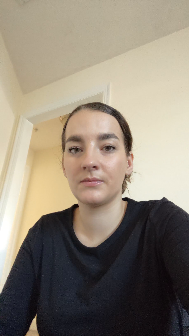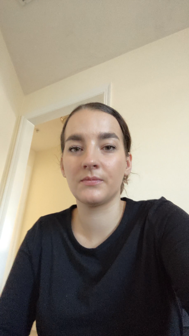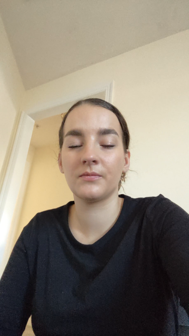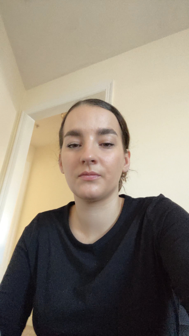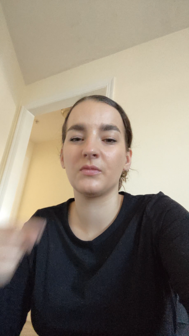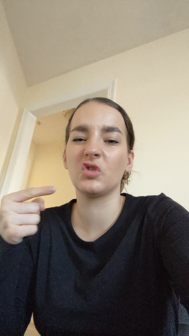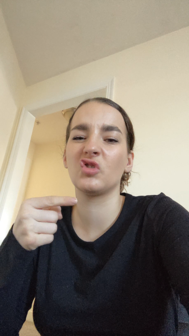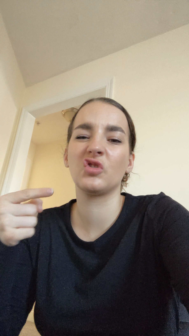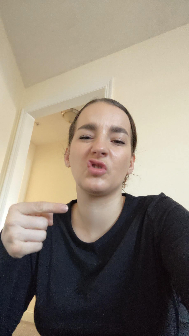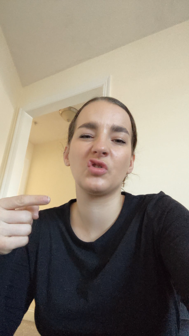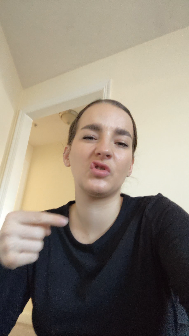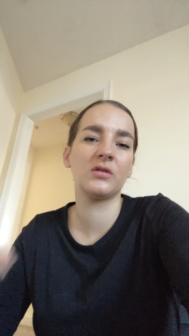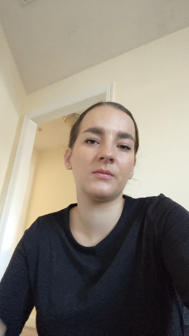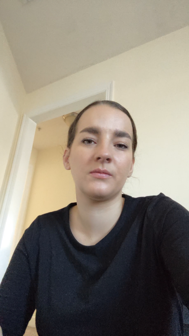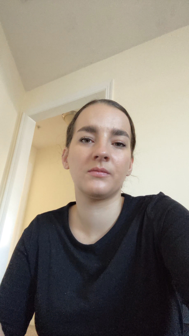hurt